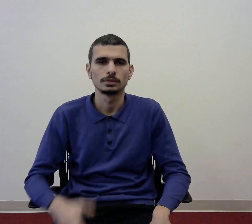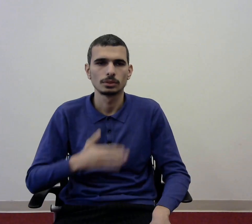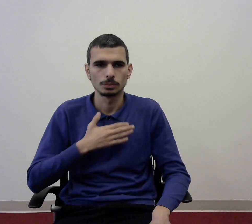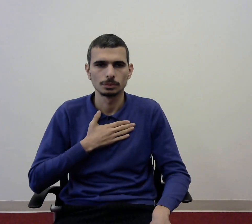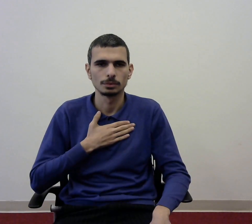mən